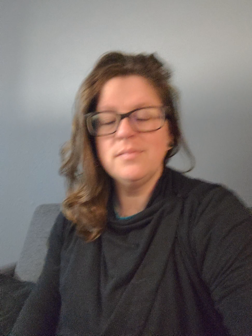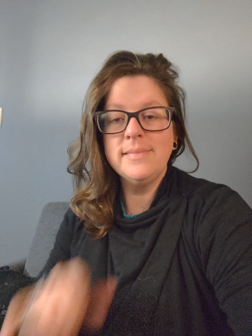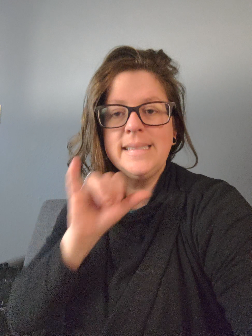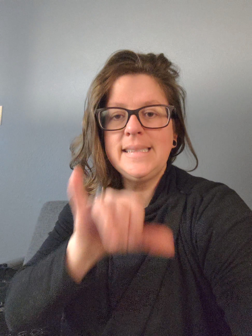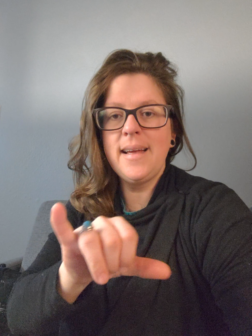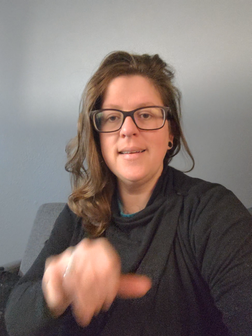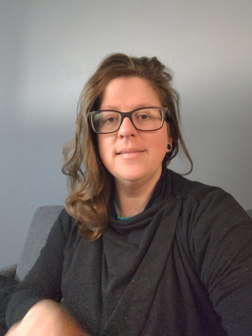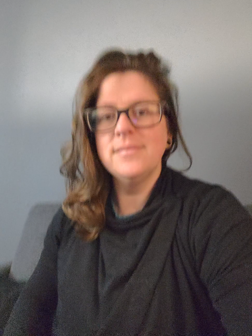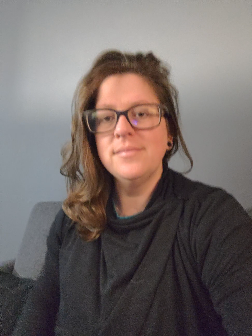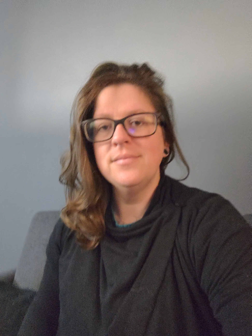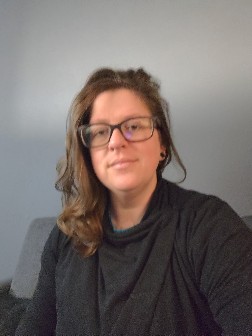stay